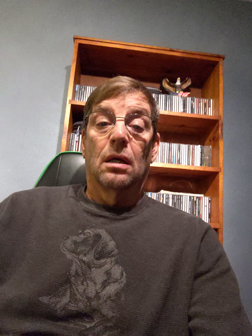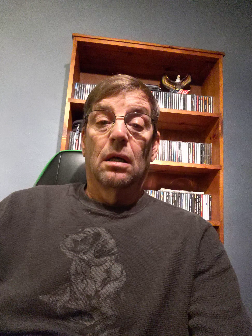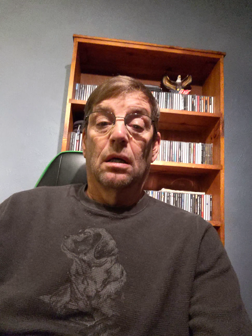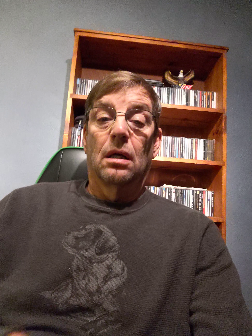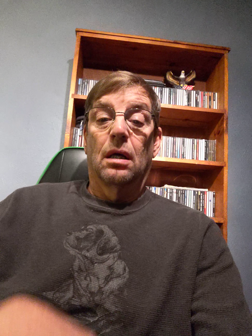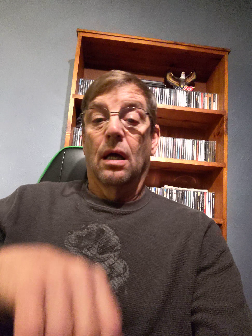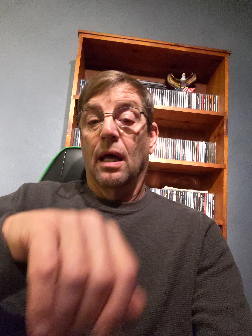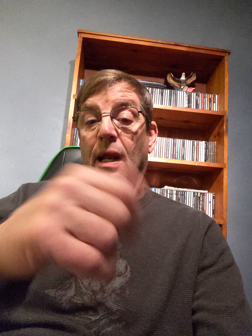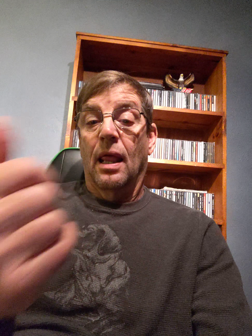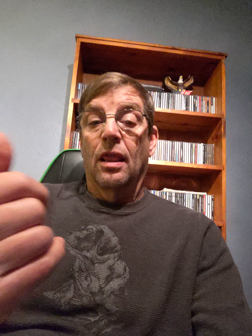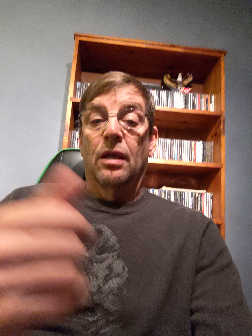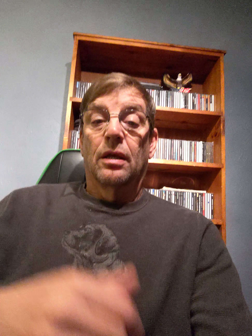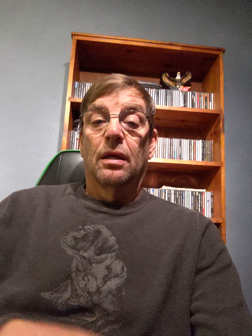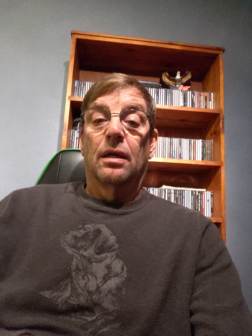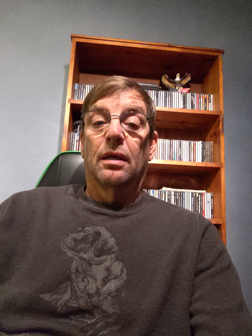another